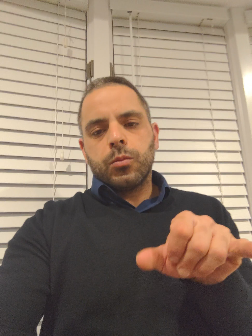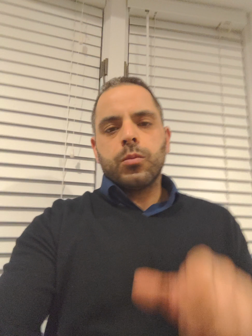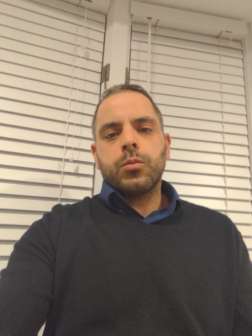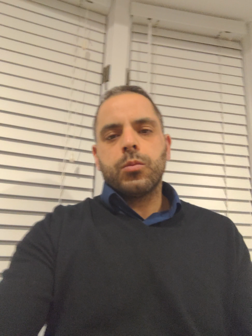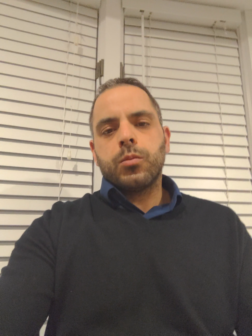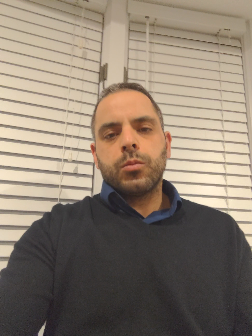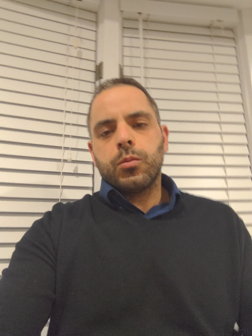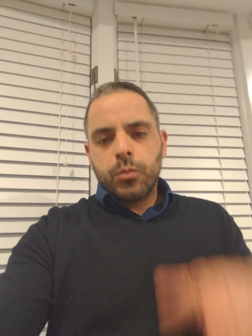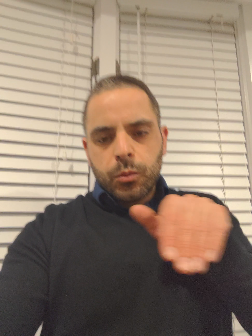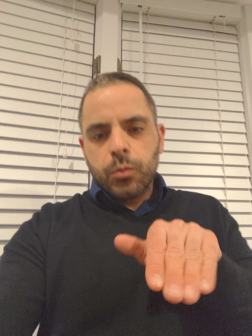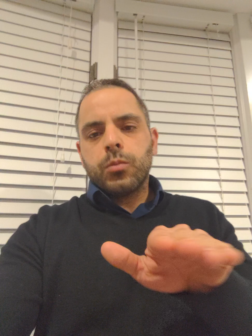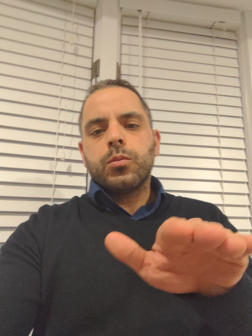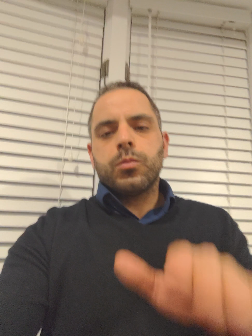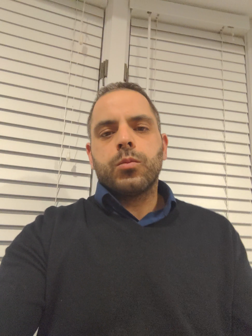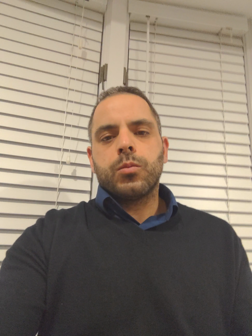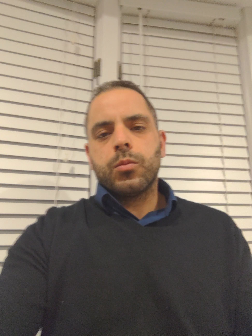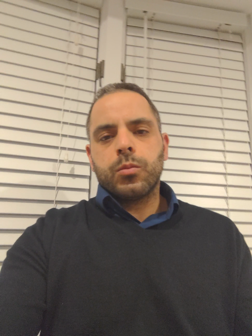into